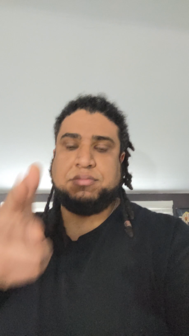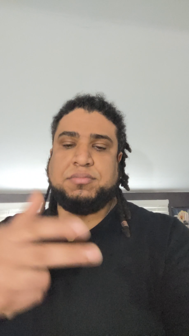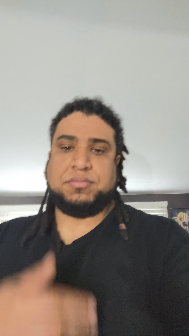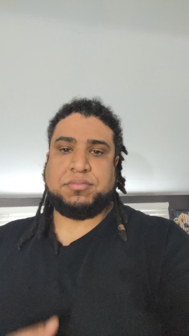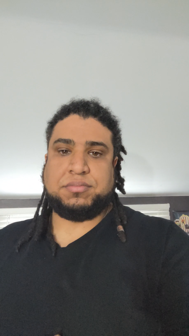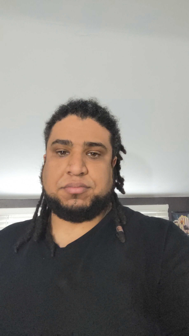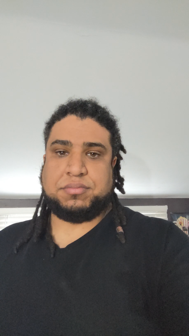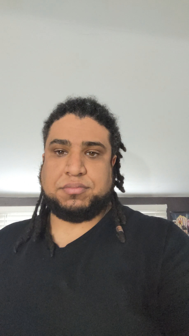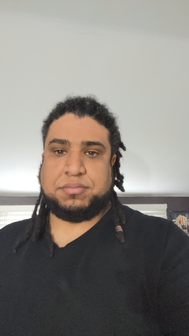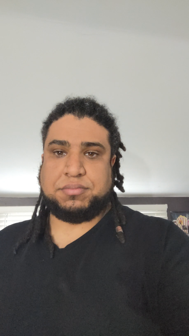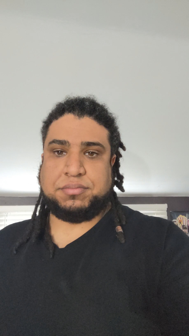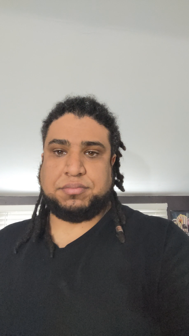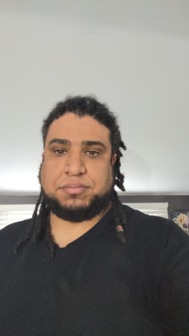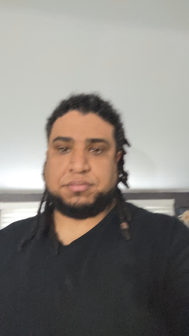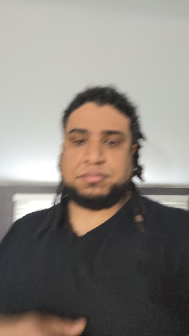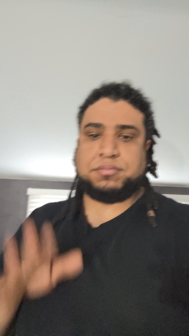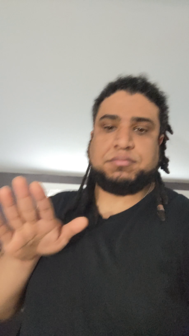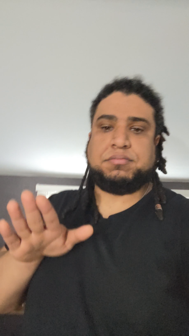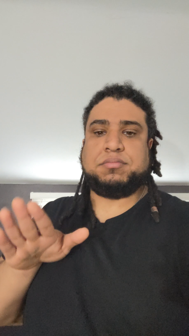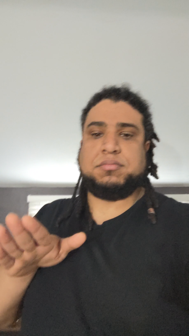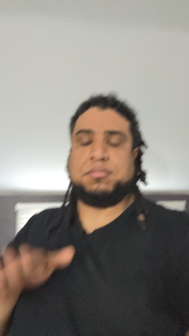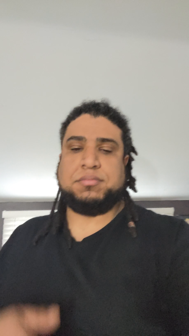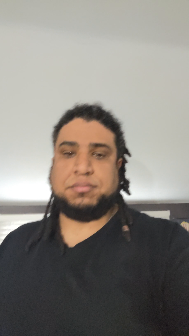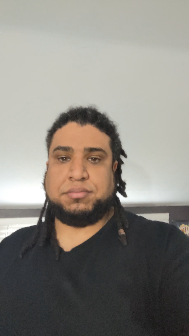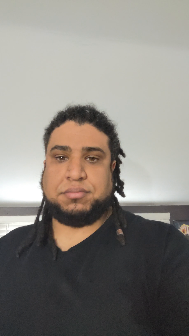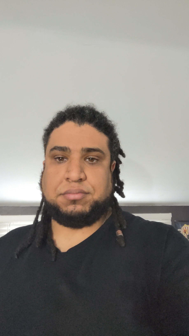penguin